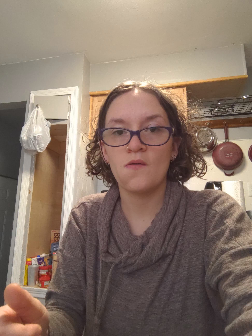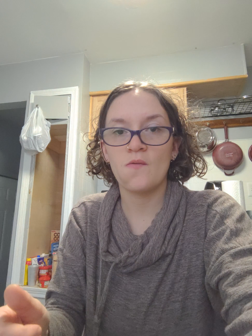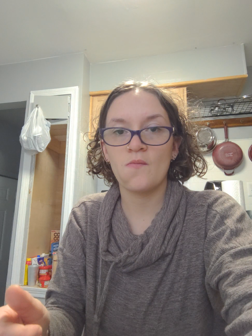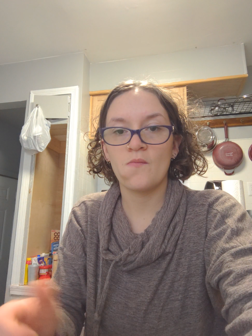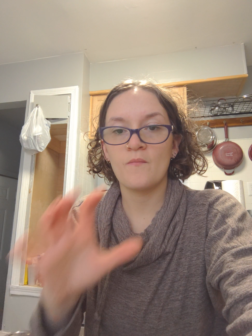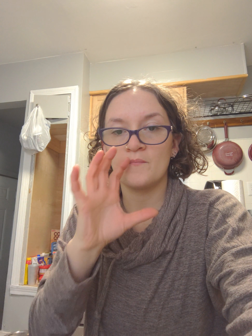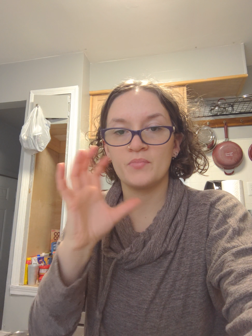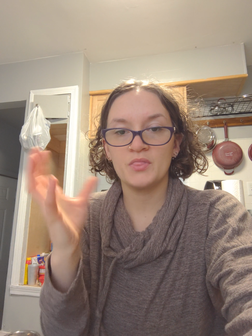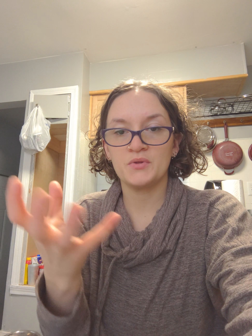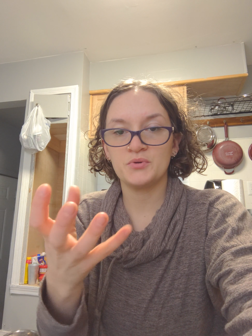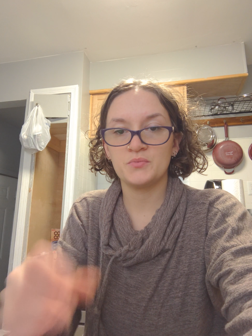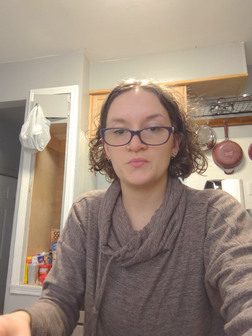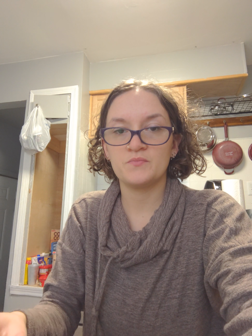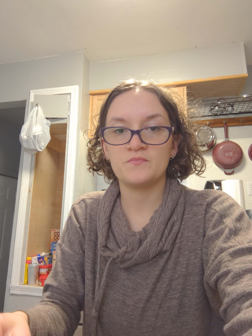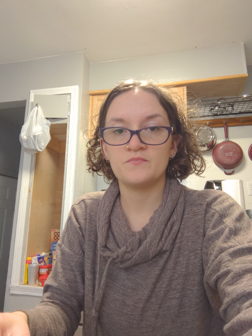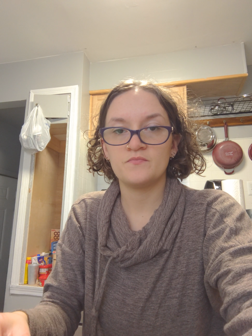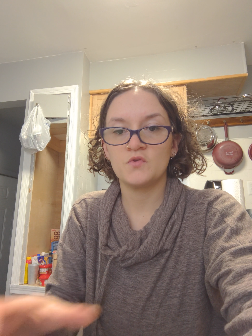balloon